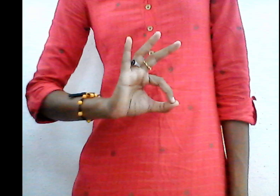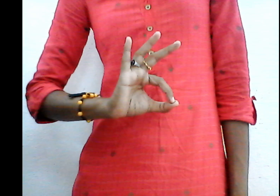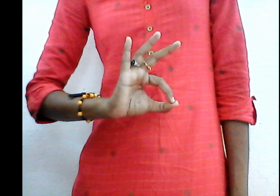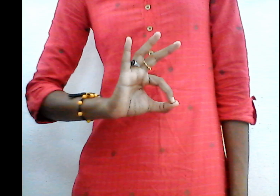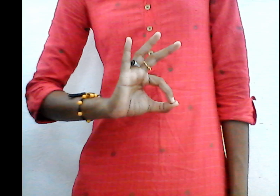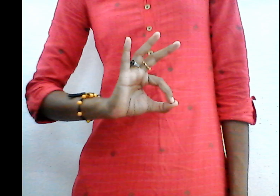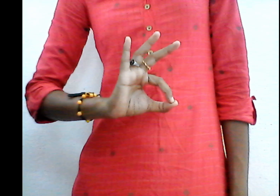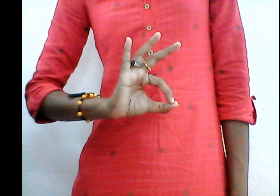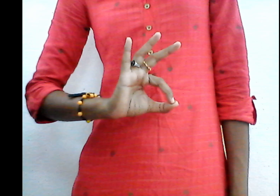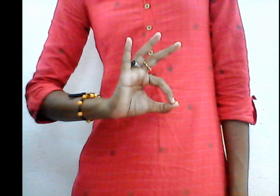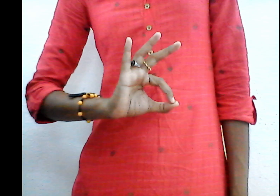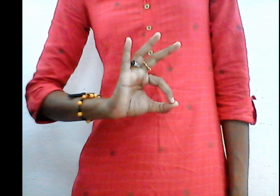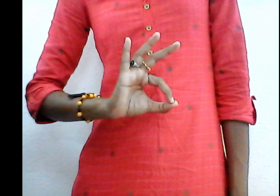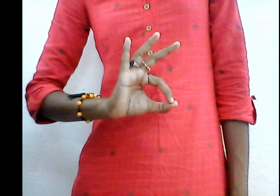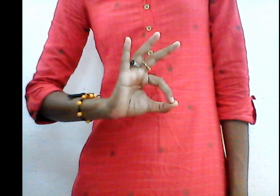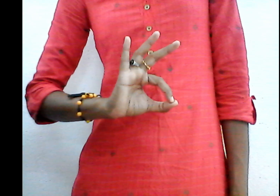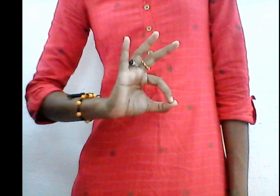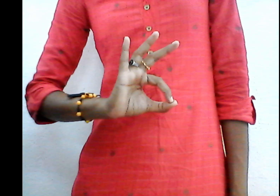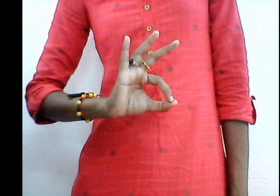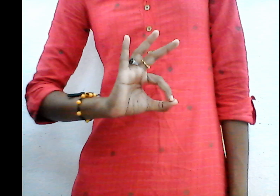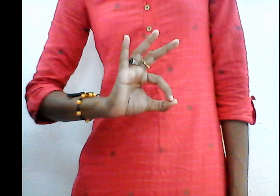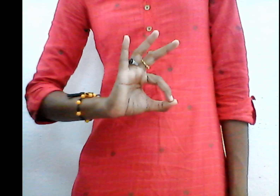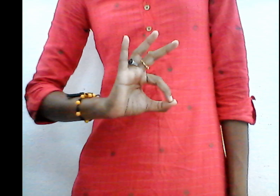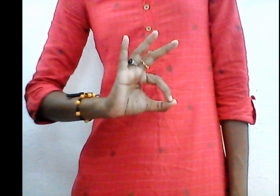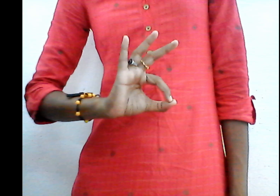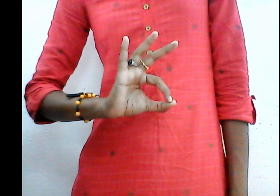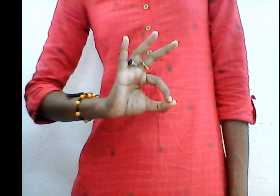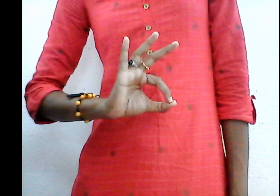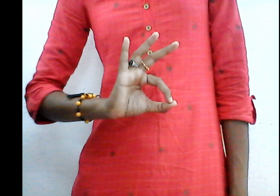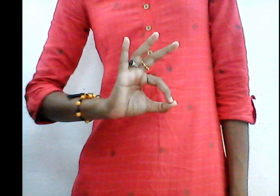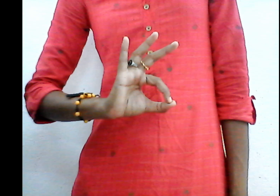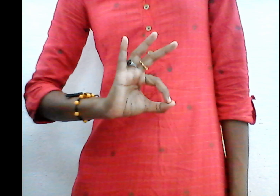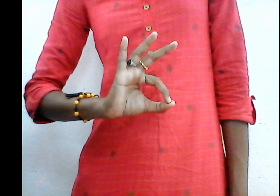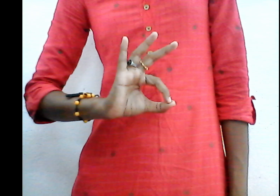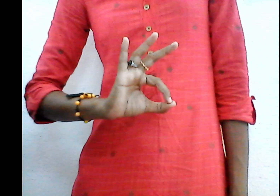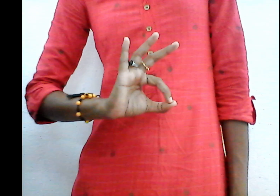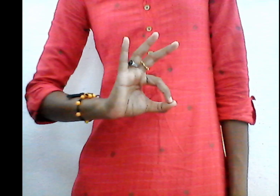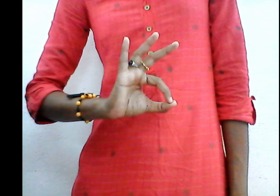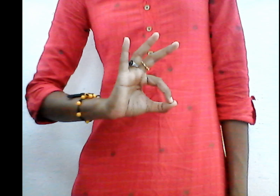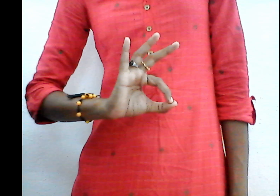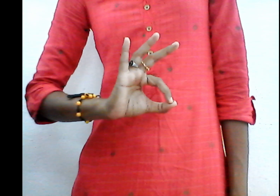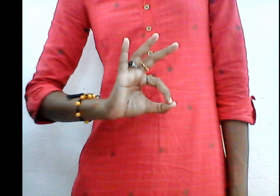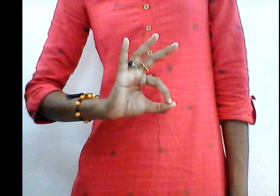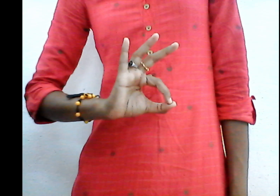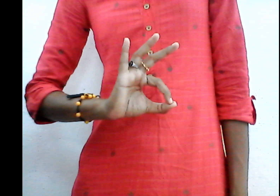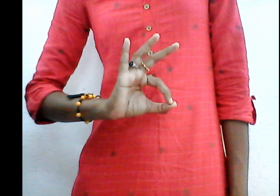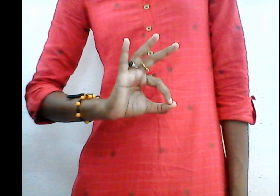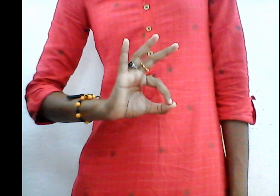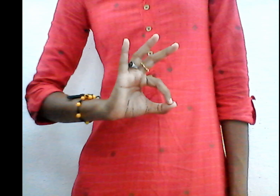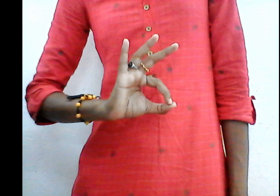ഒ